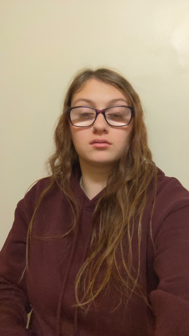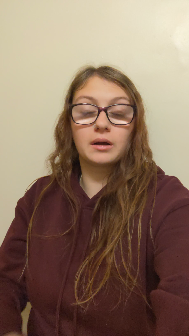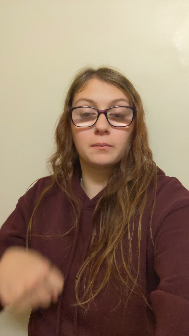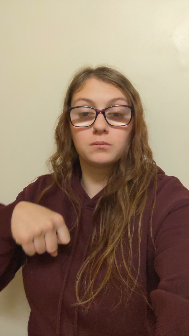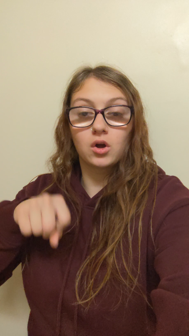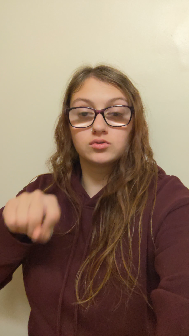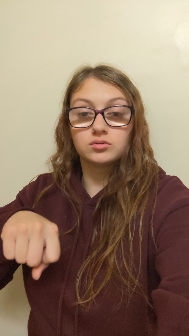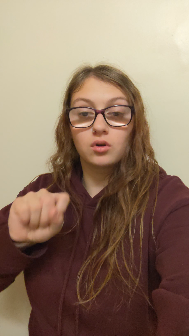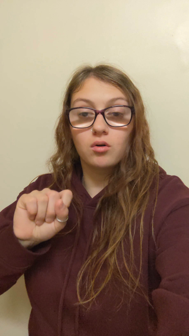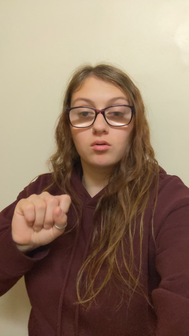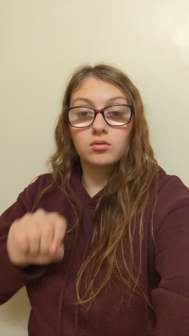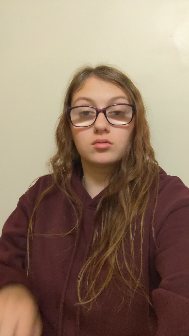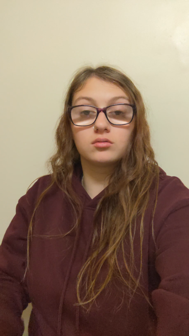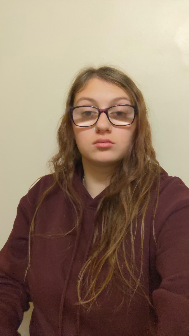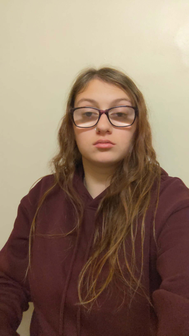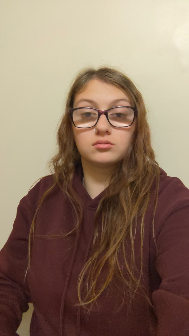motorcycle